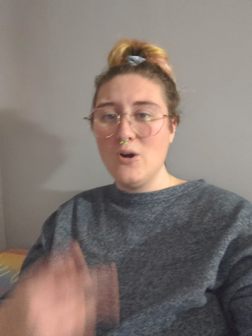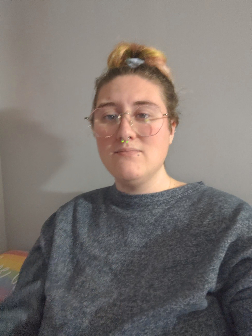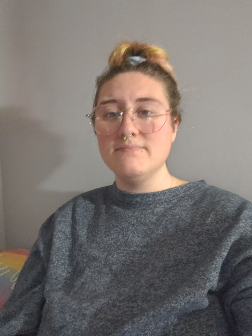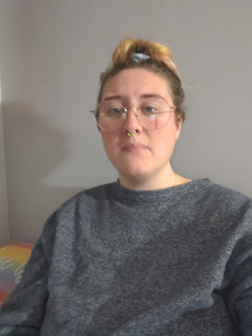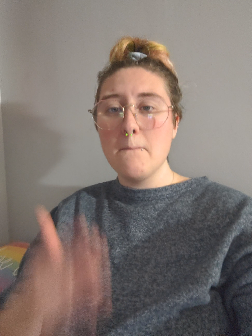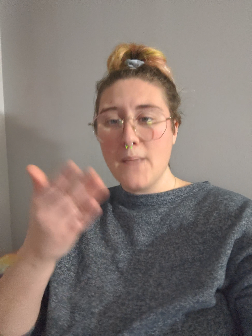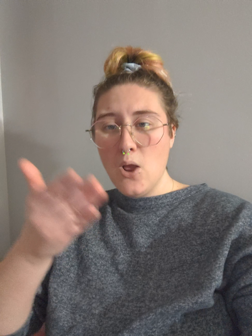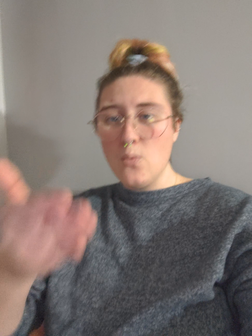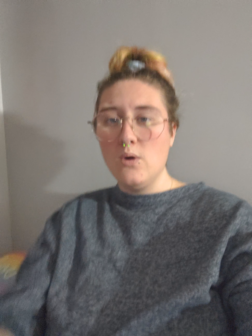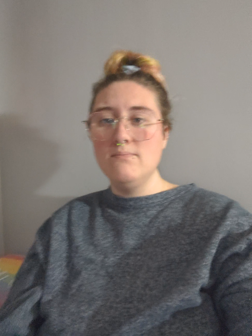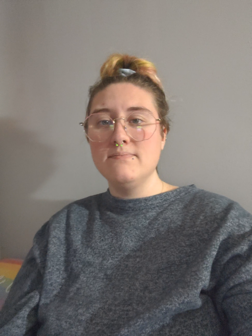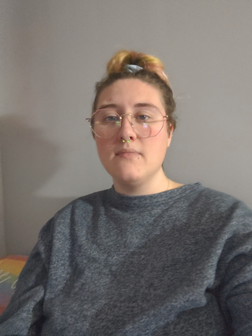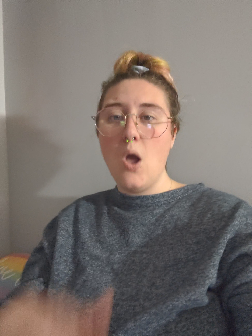boat